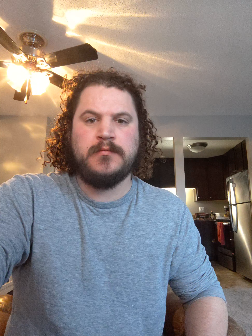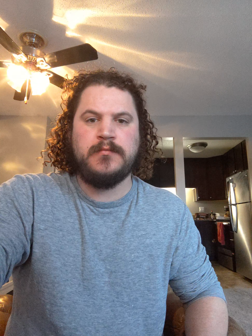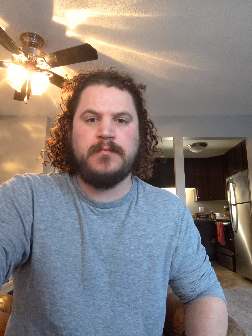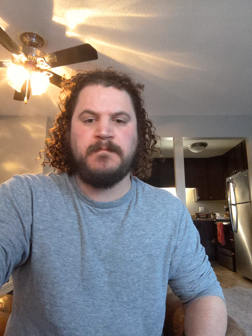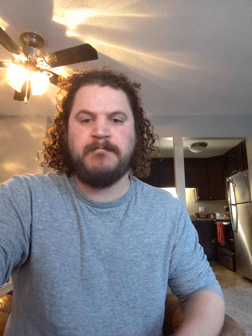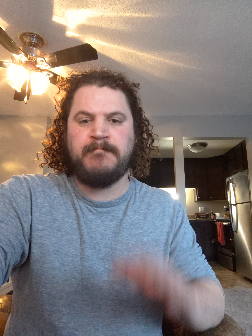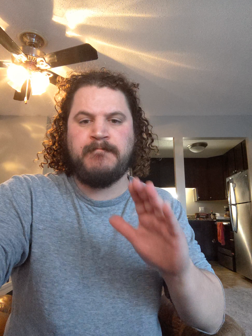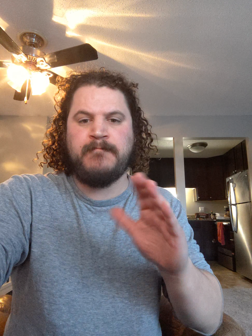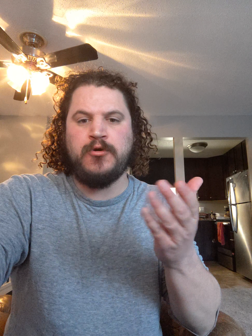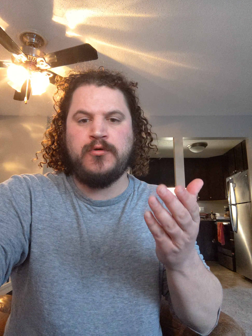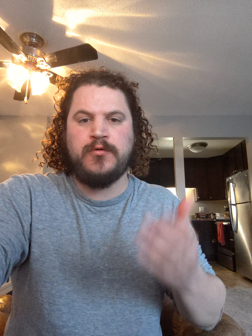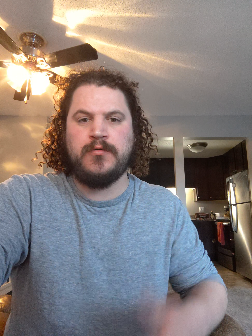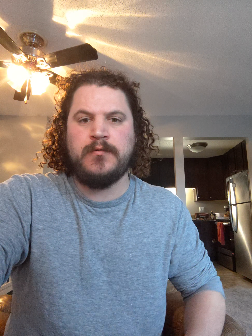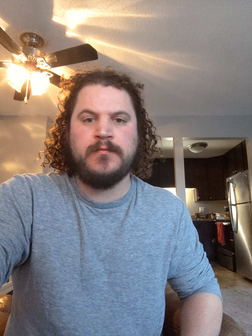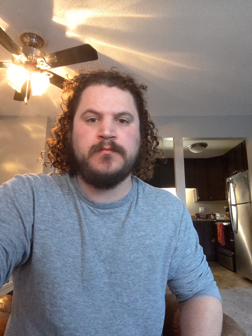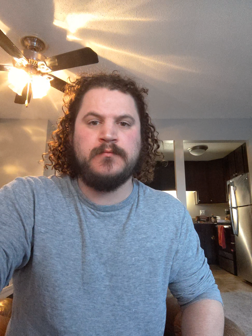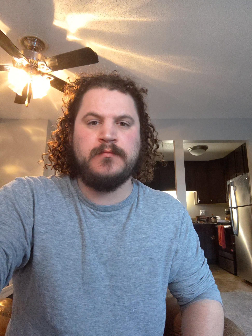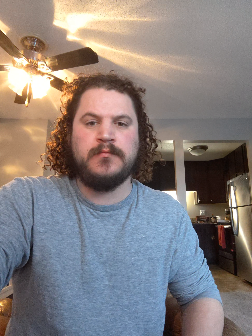book